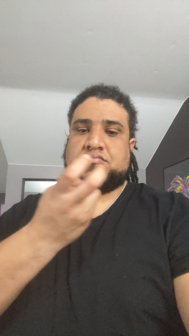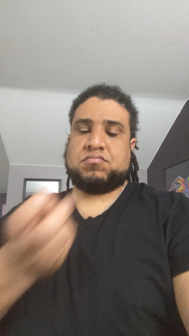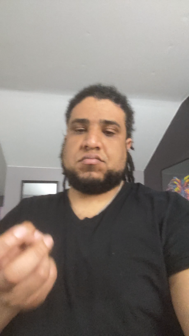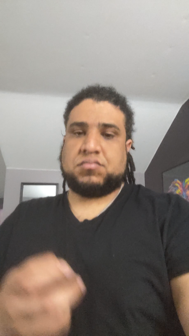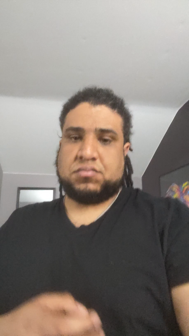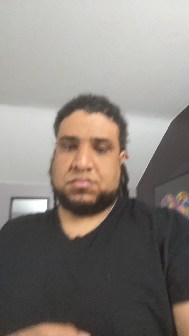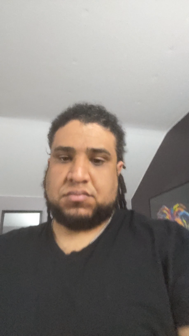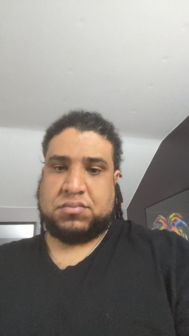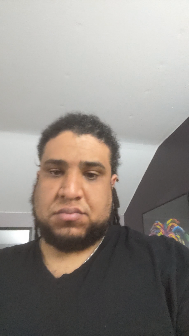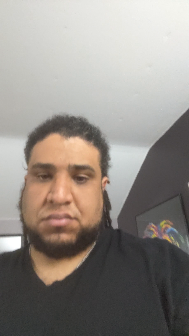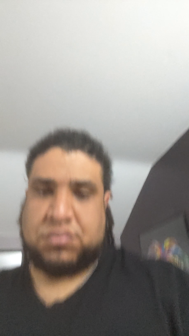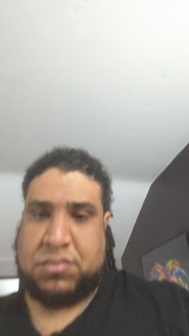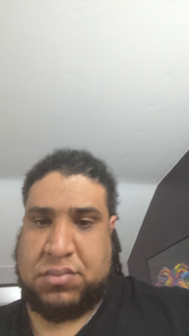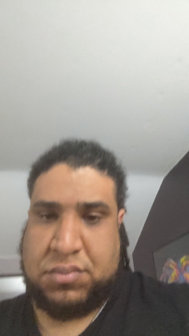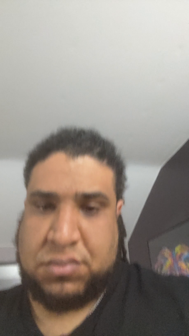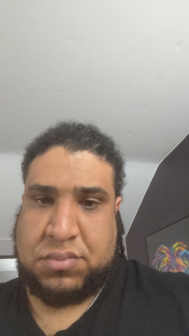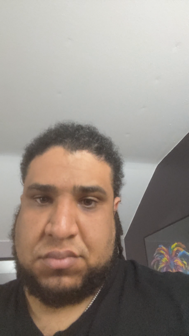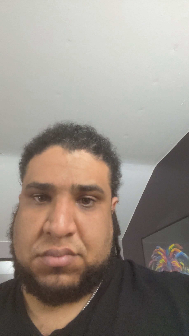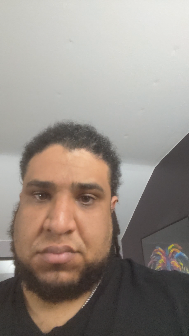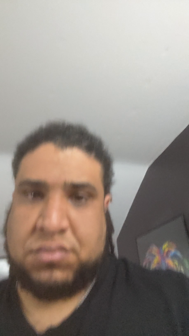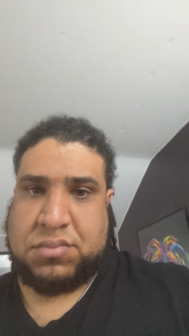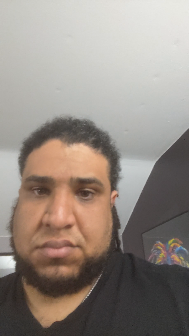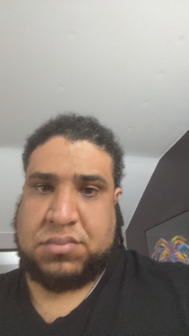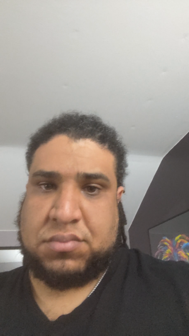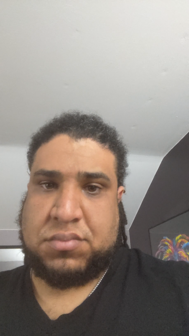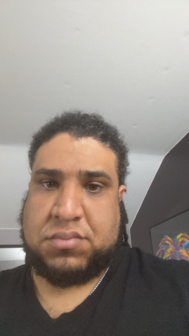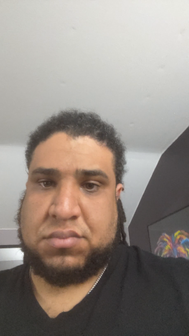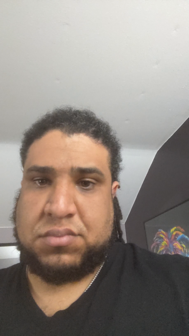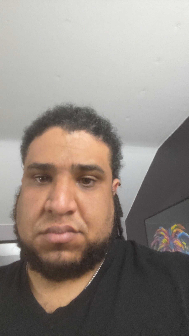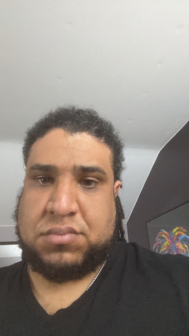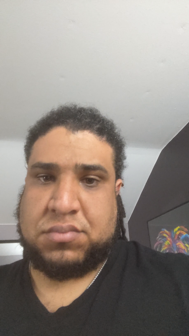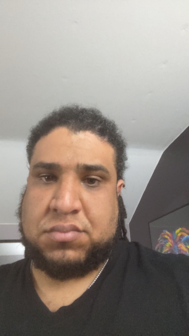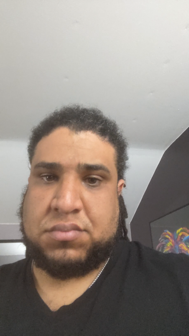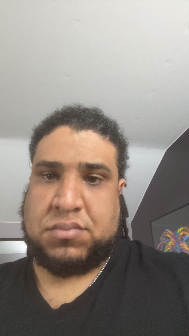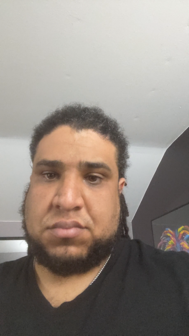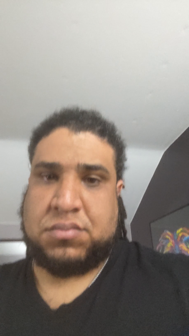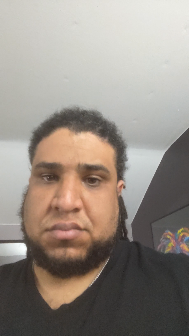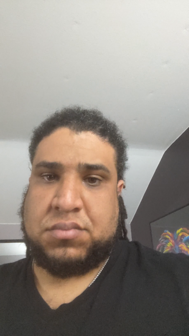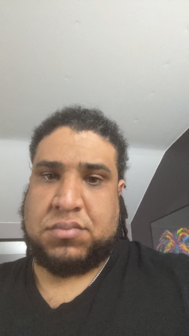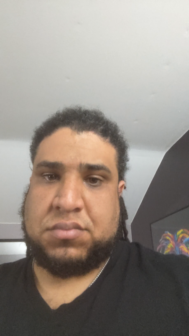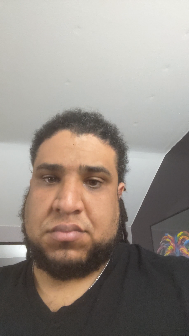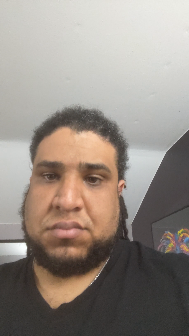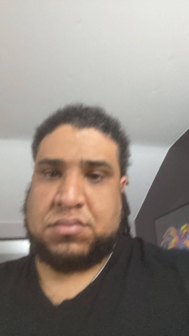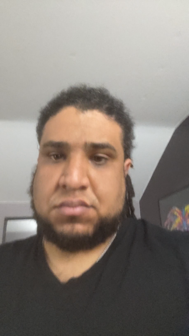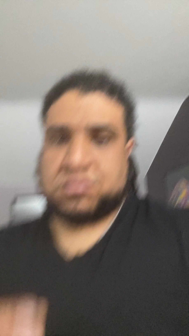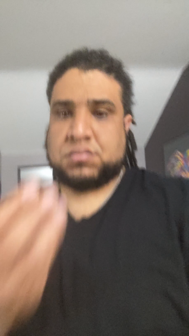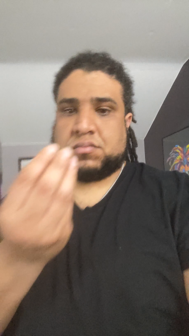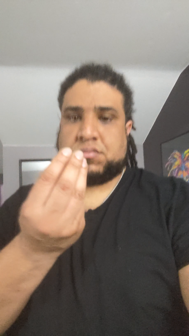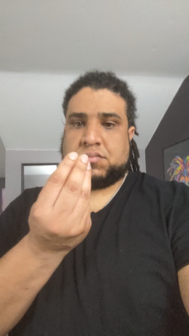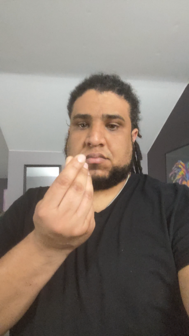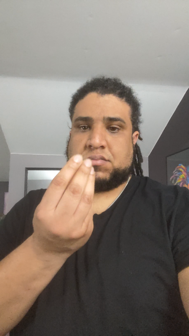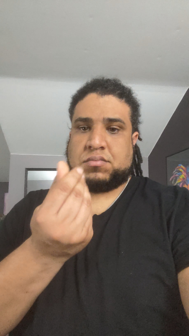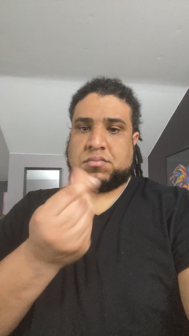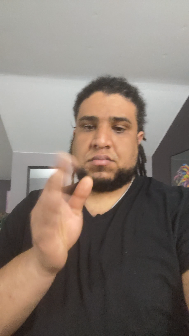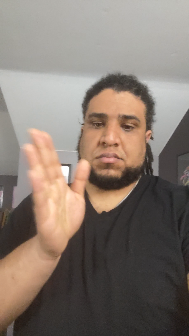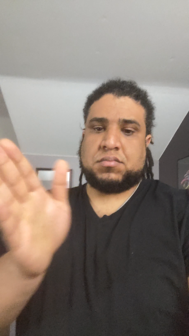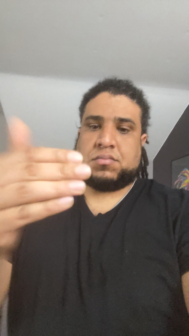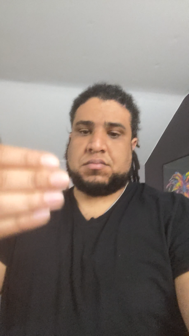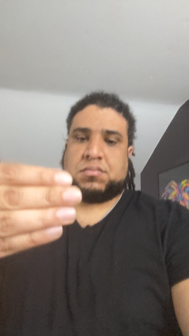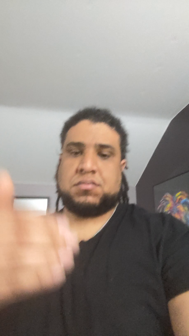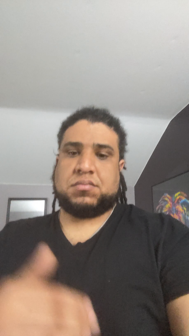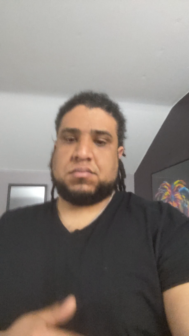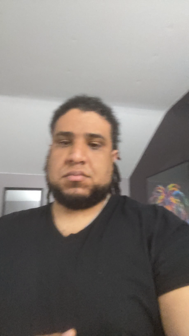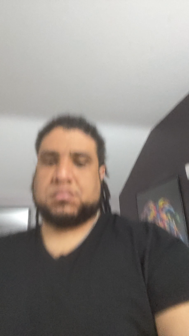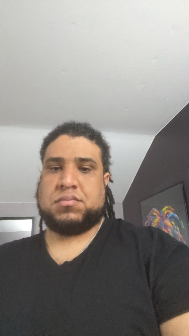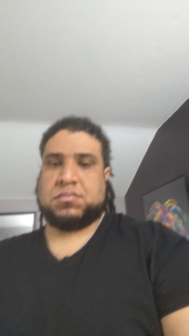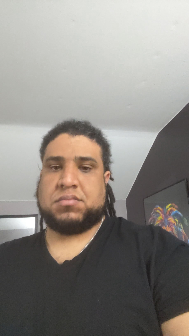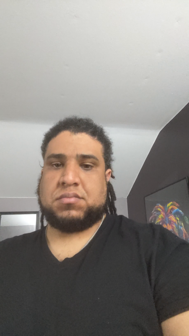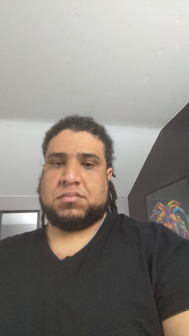sandbox